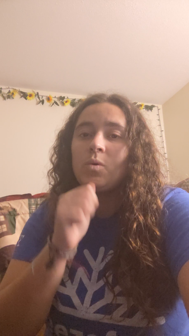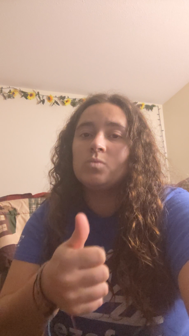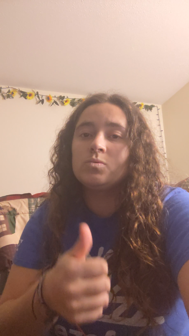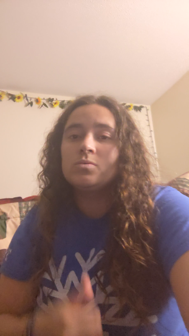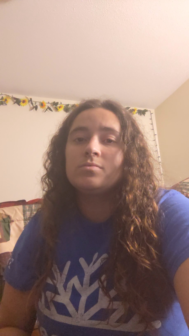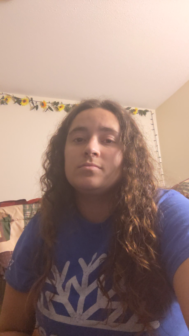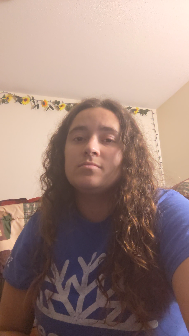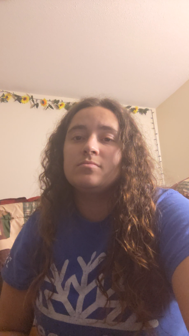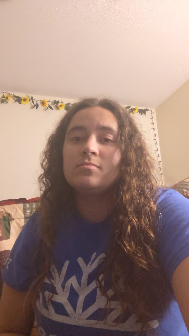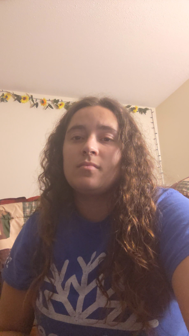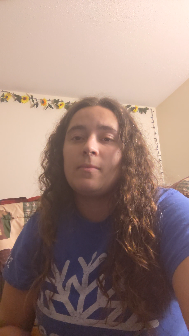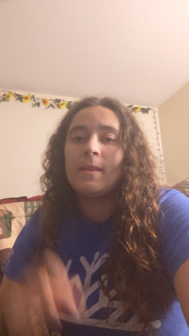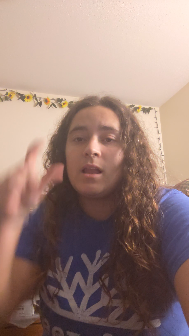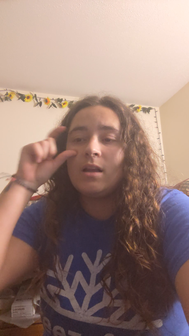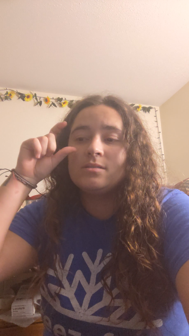glasses